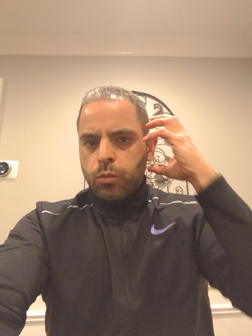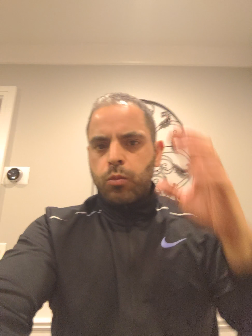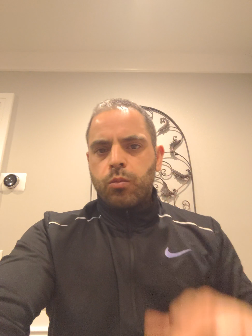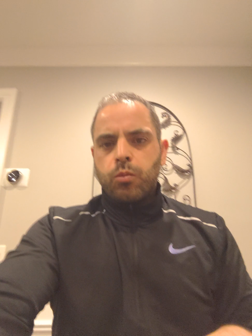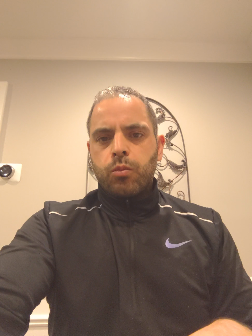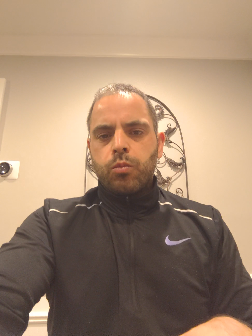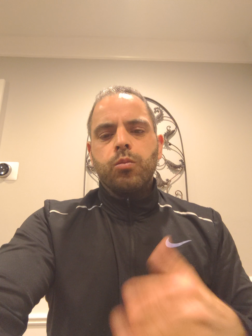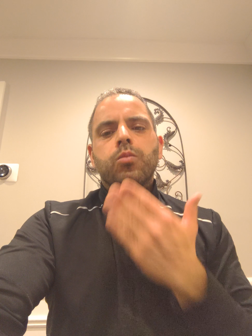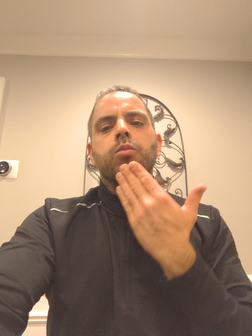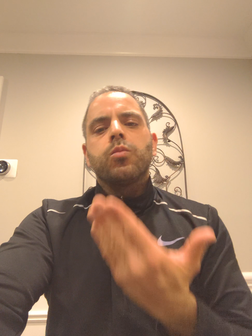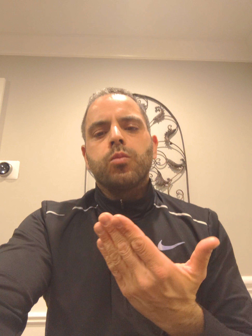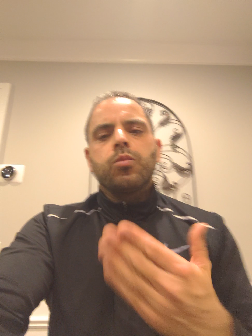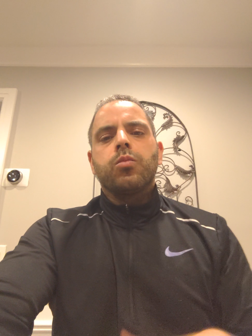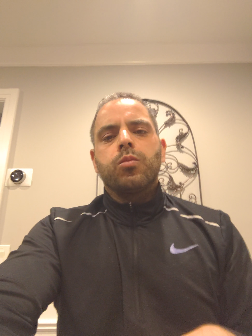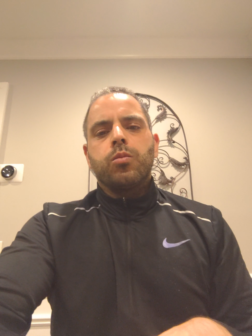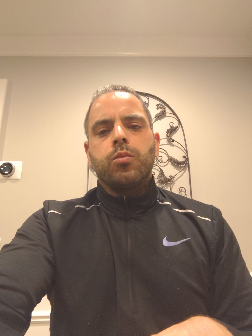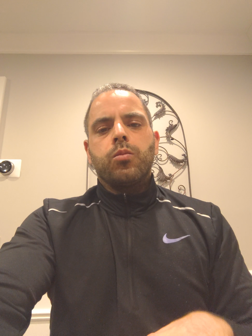thank you